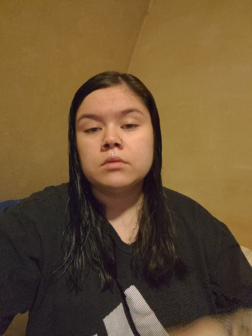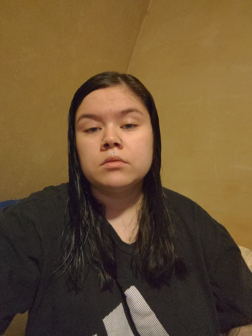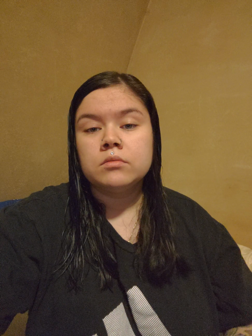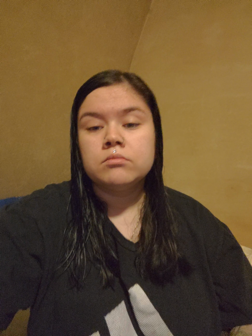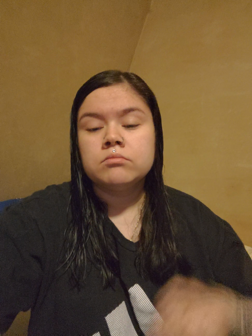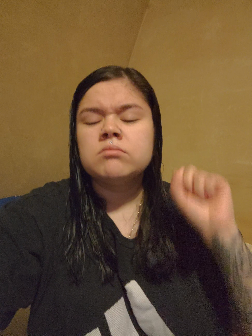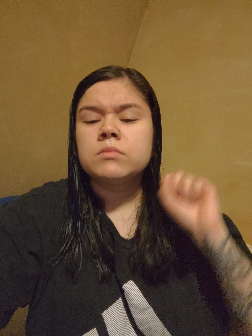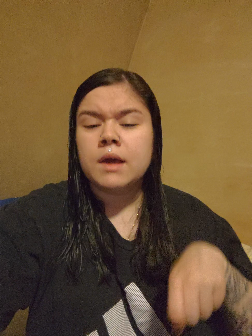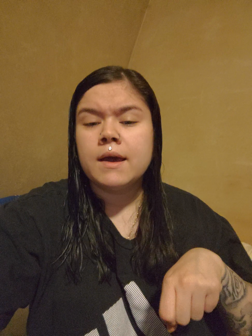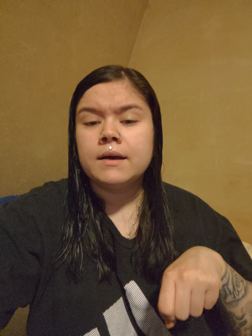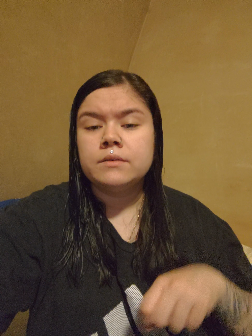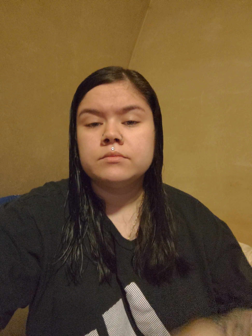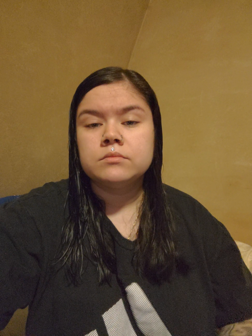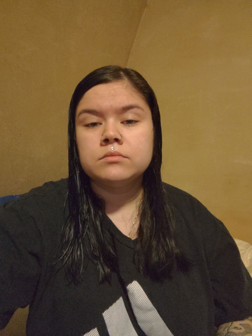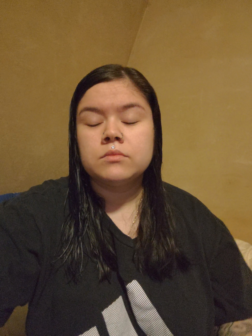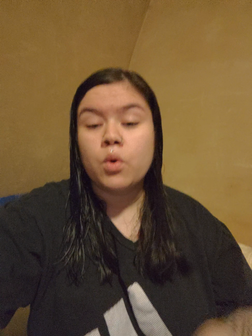can